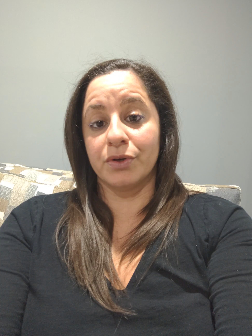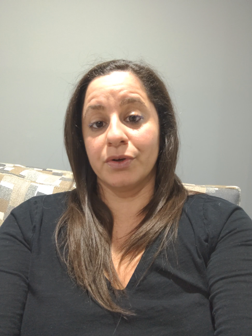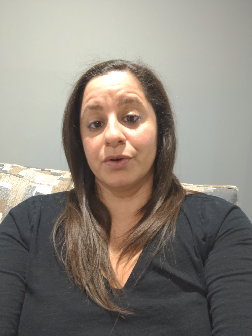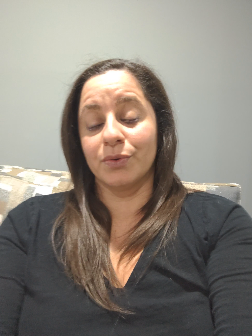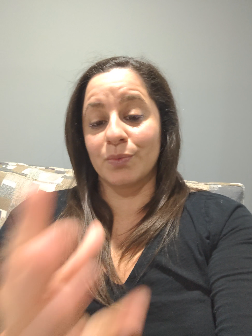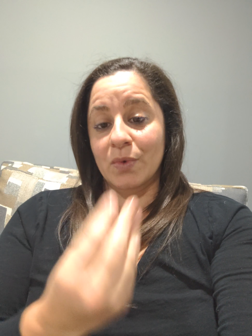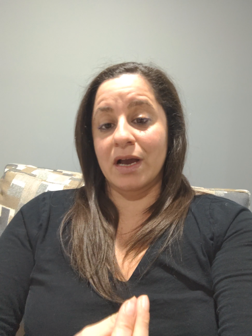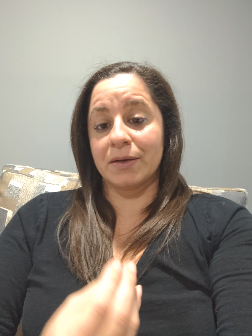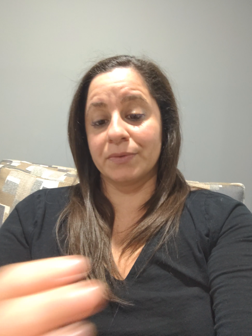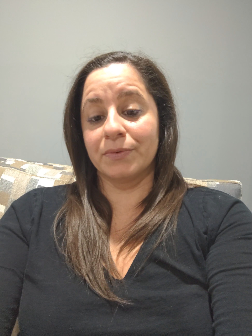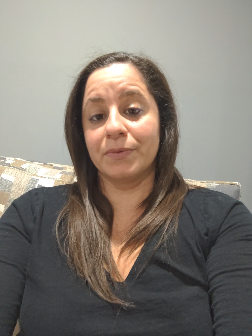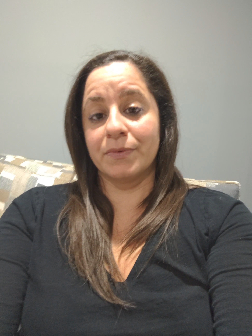wet